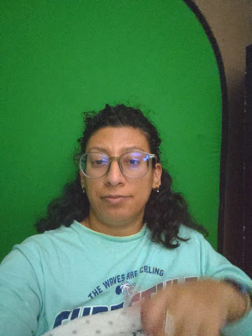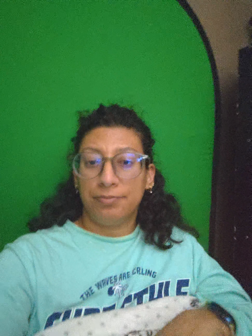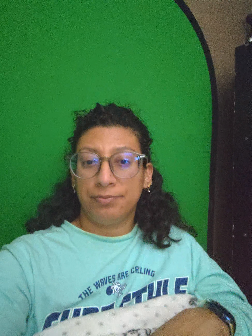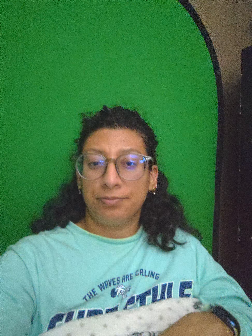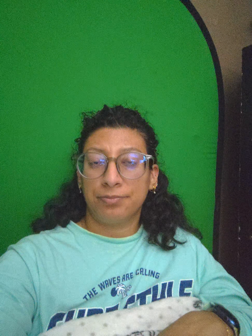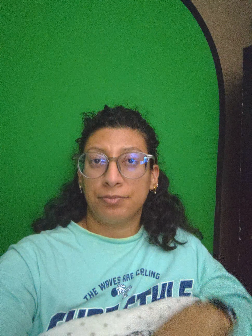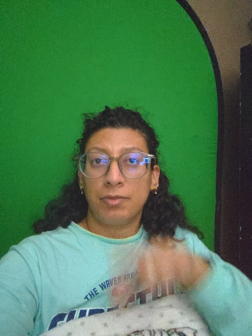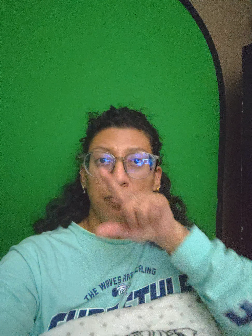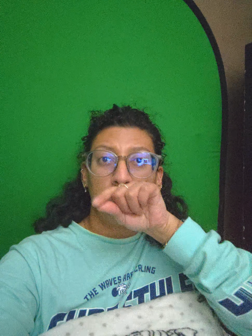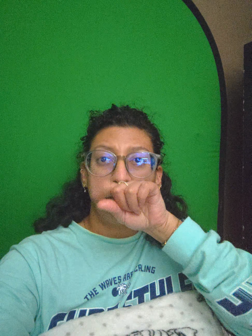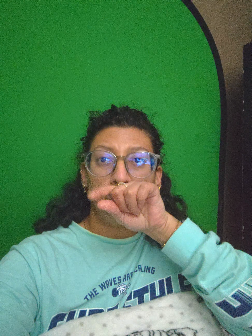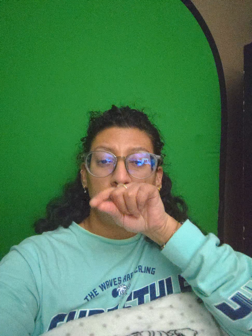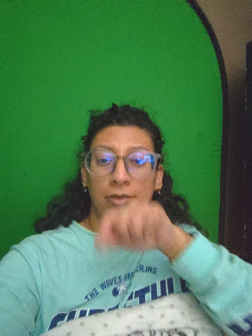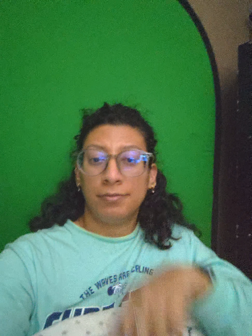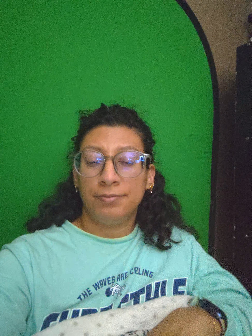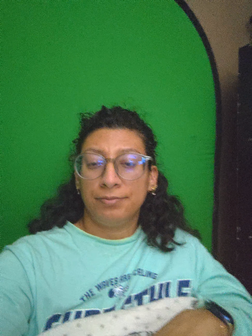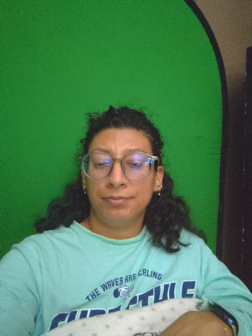bird